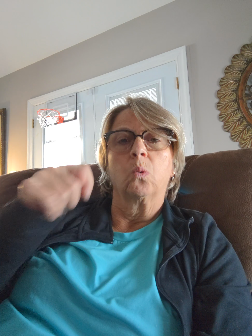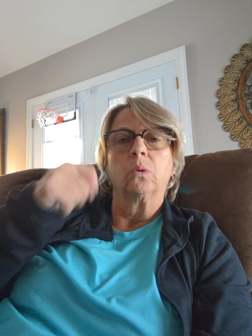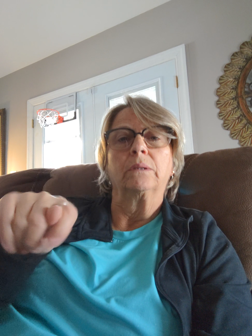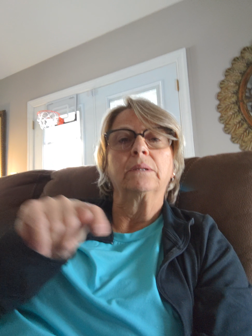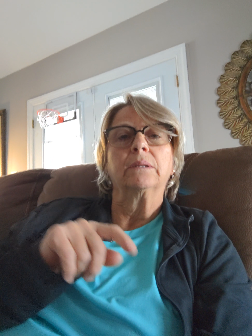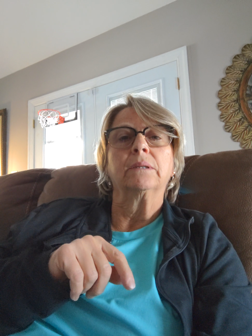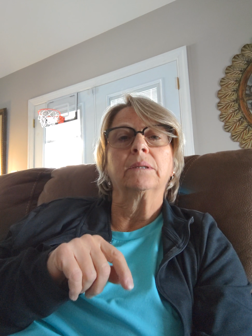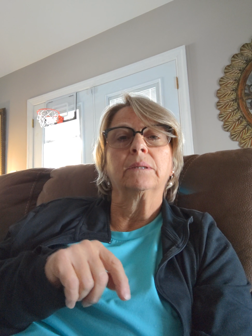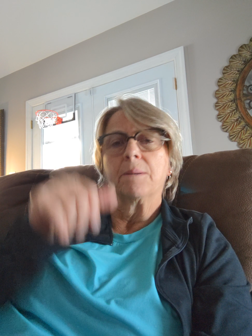toy